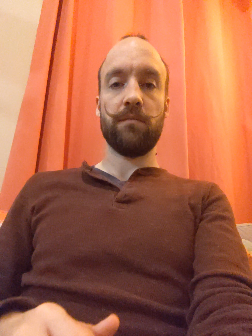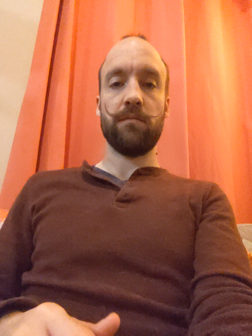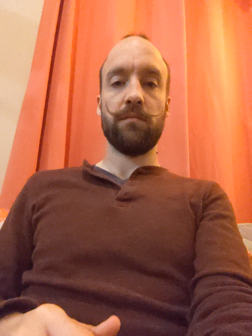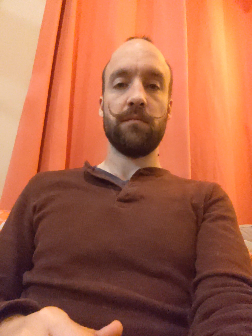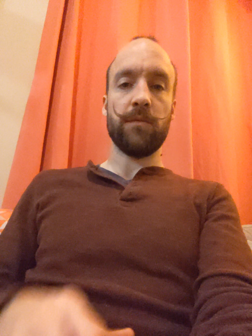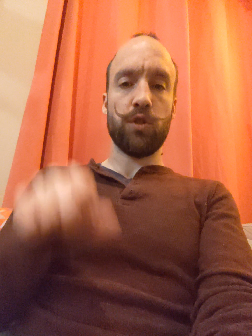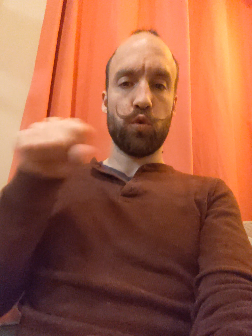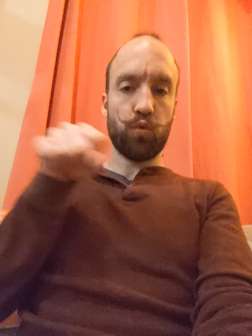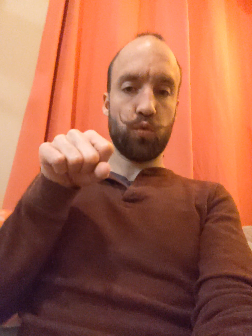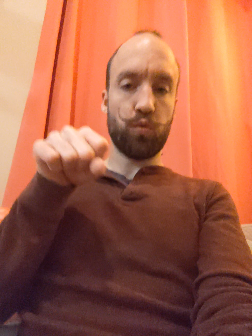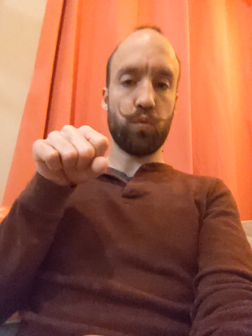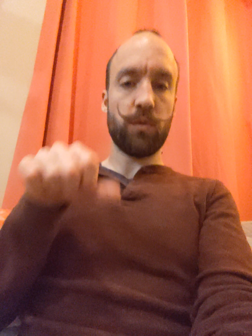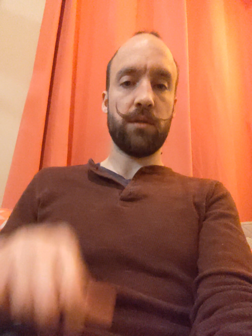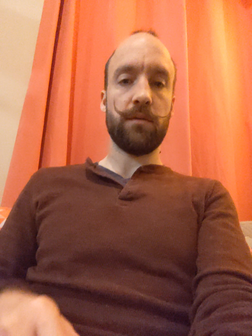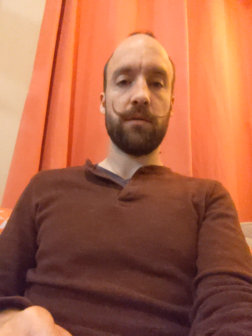shoe